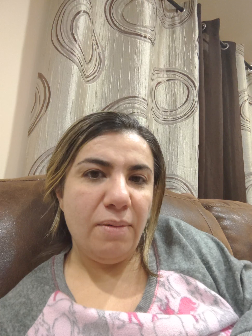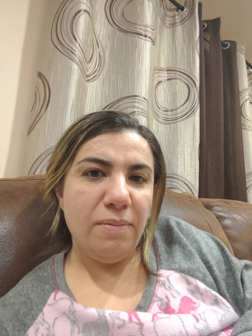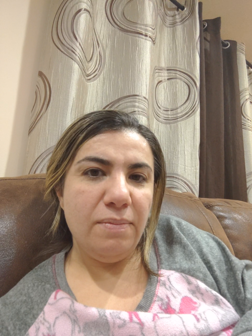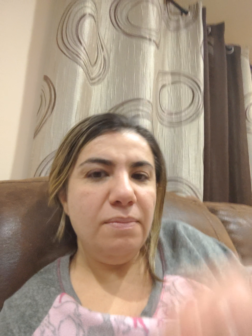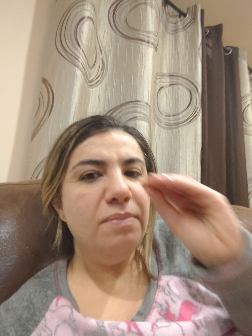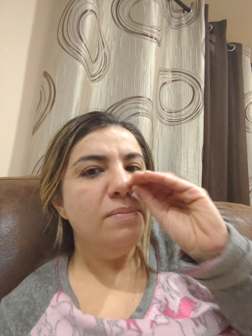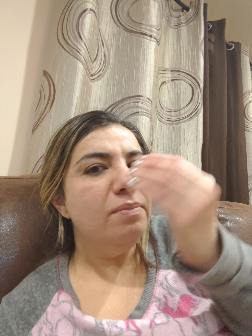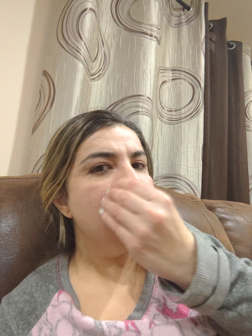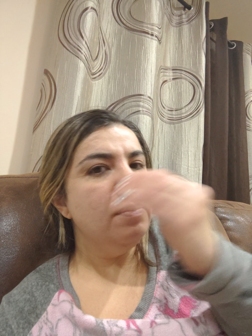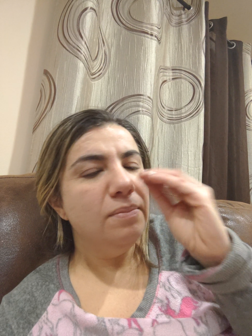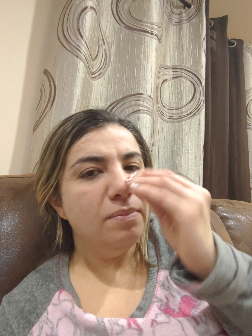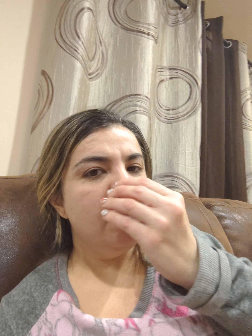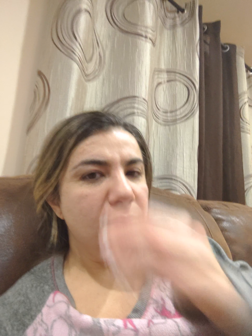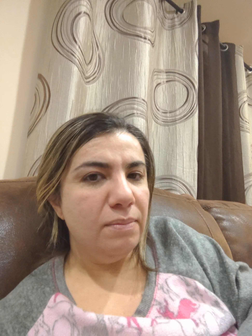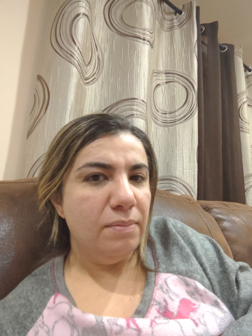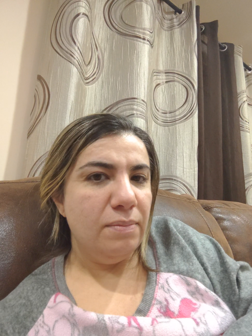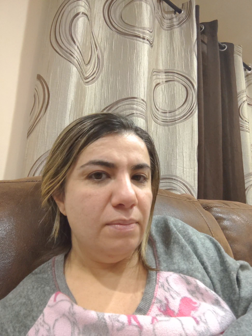flower